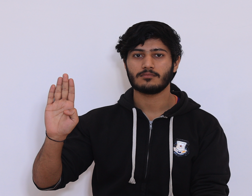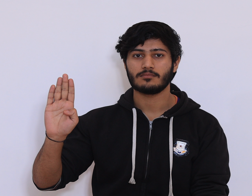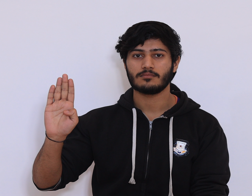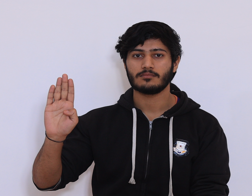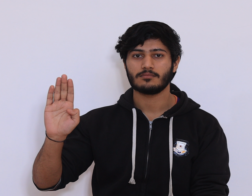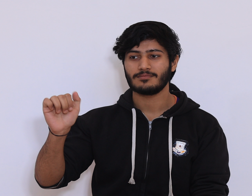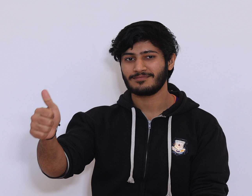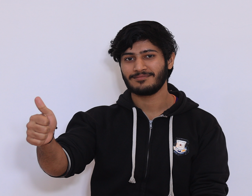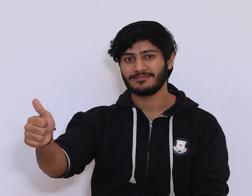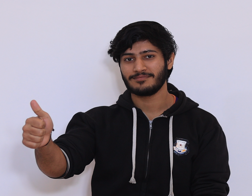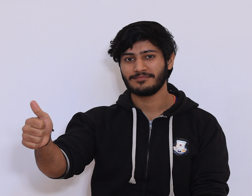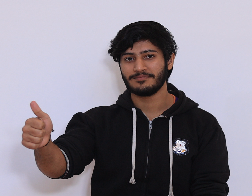best